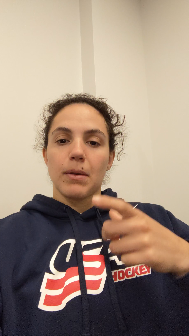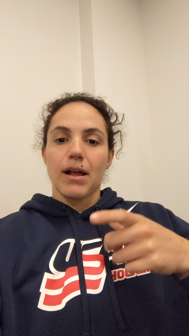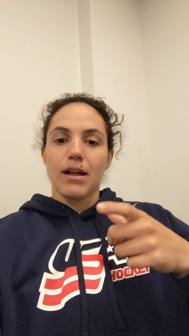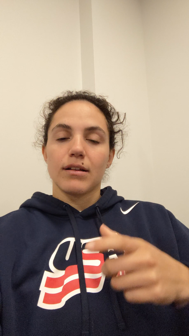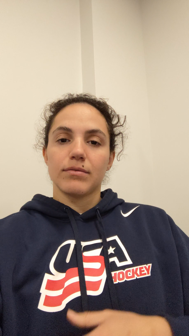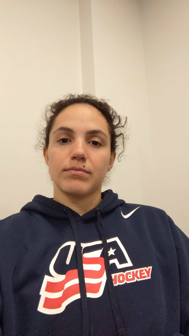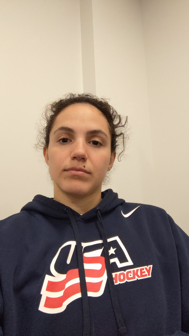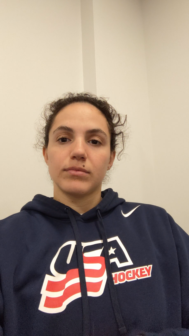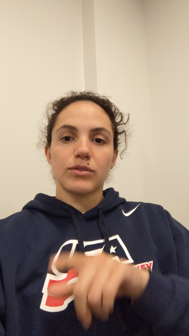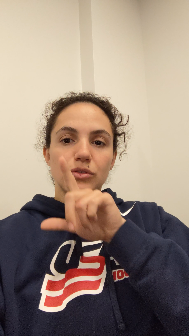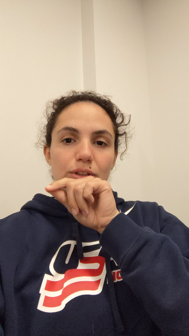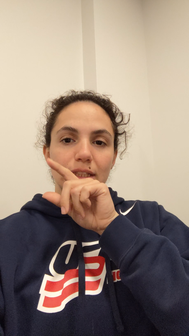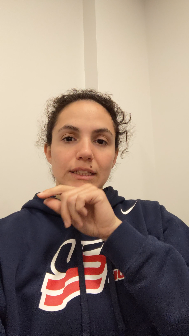chicken